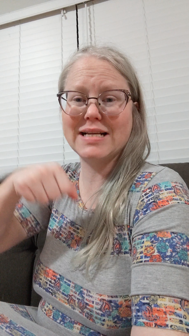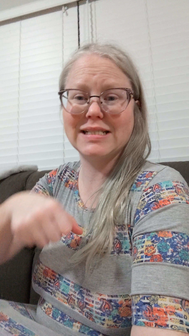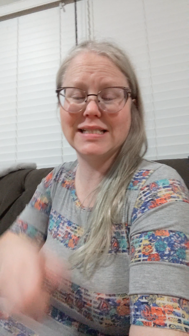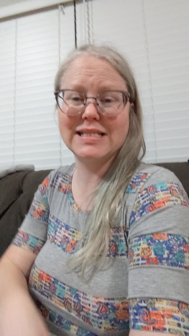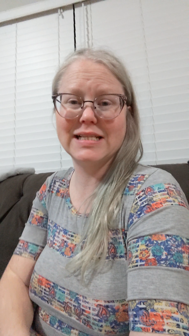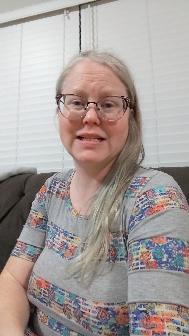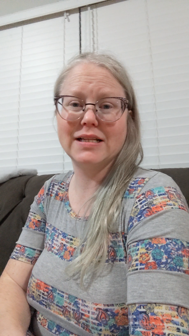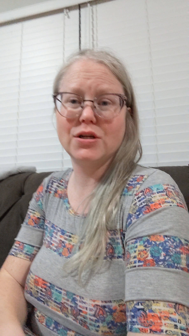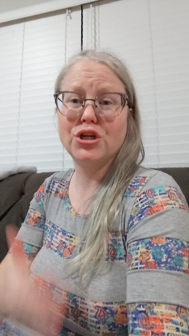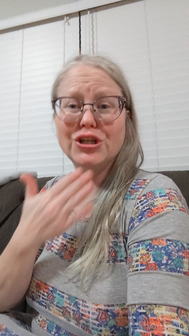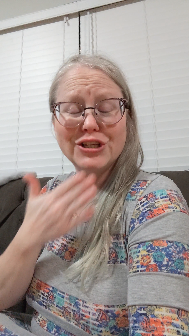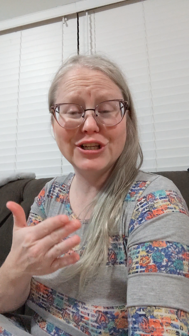good